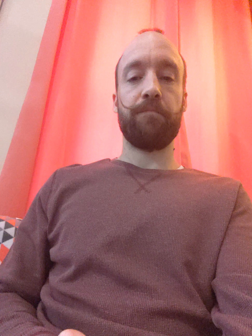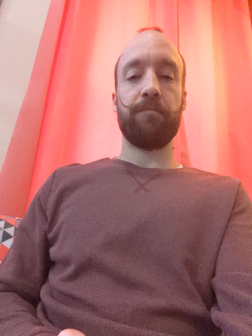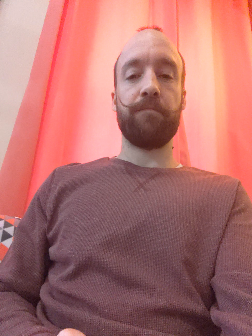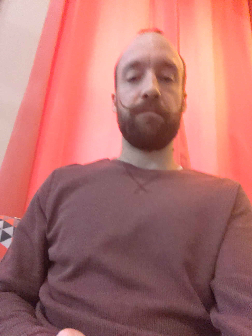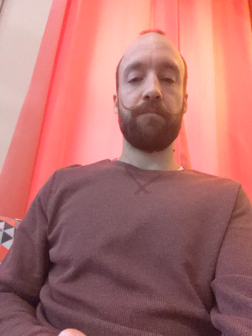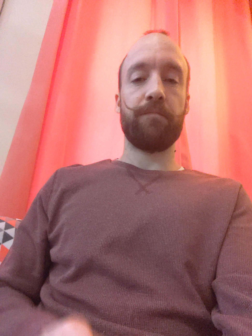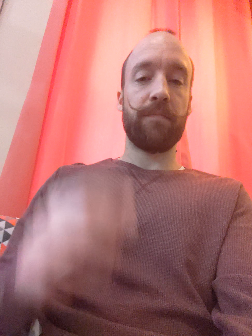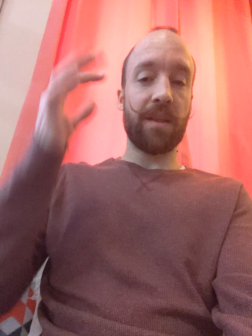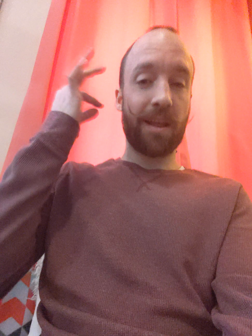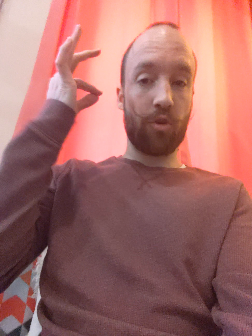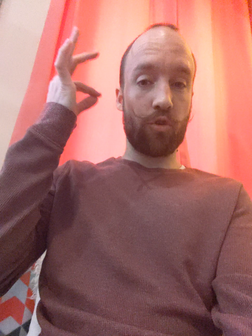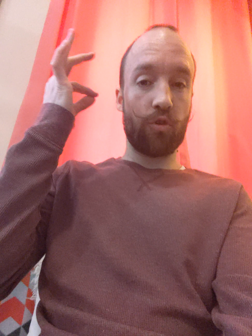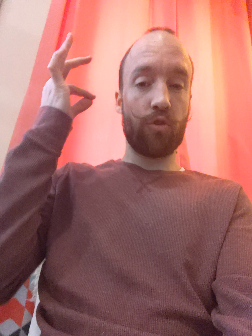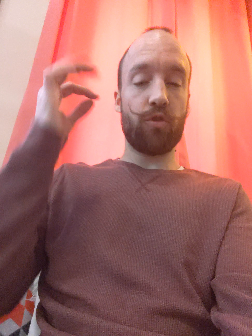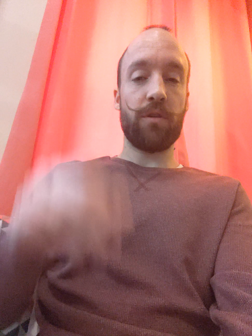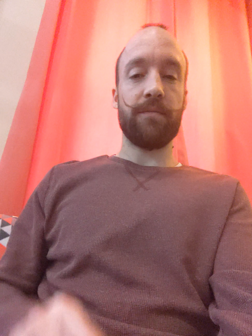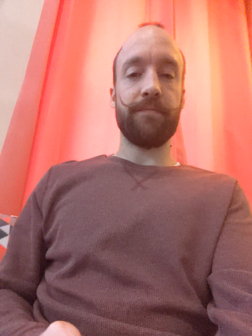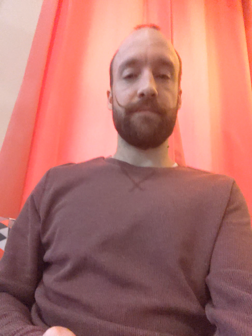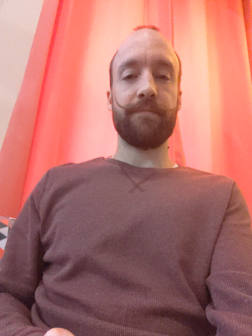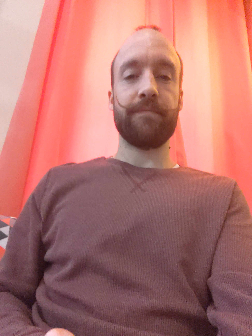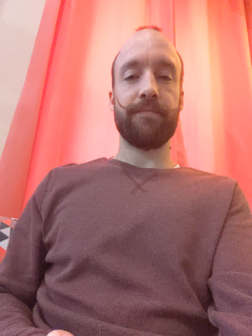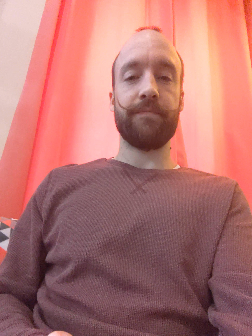hair